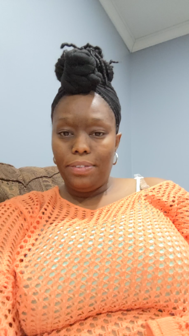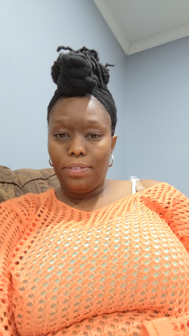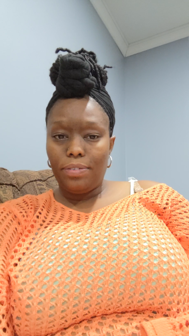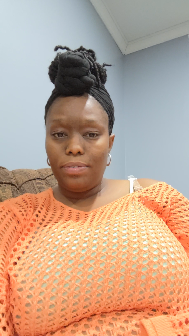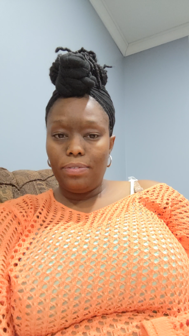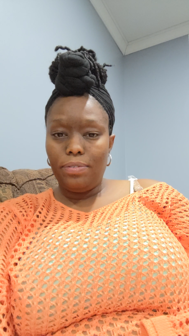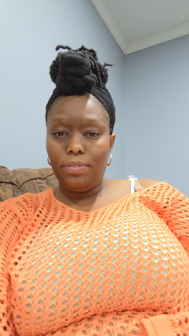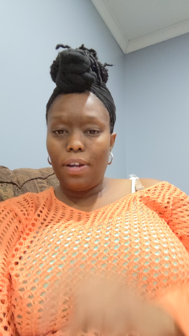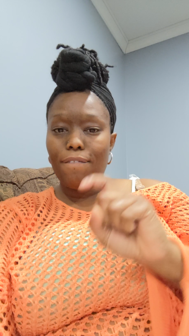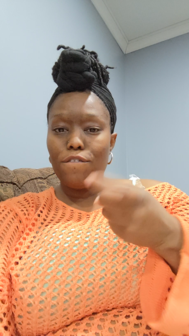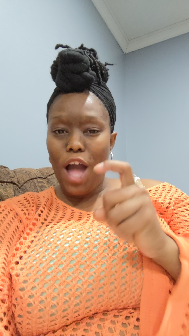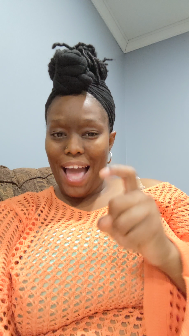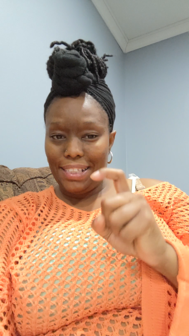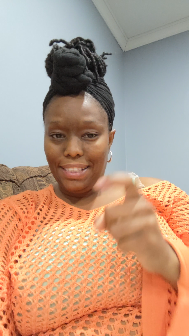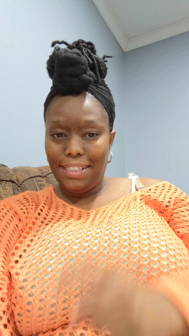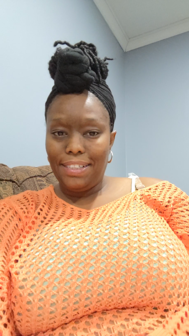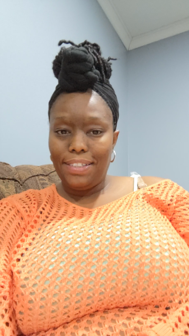friend